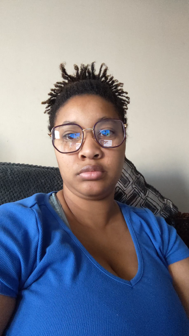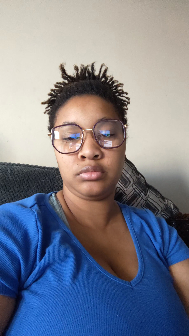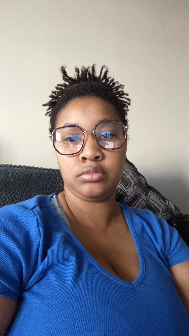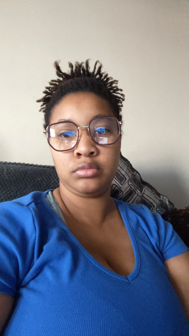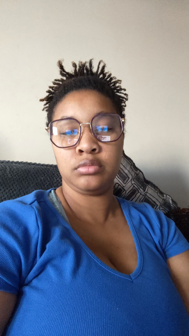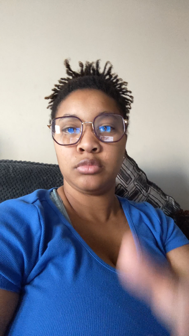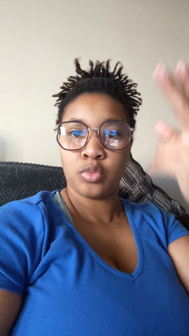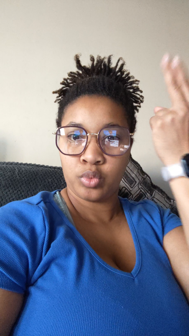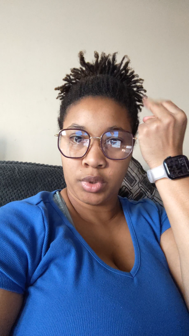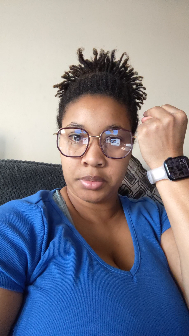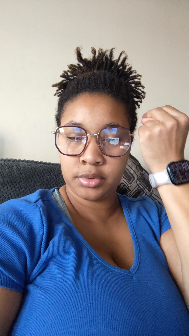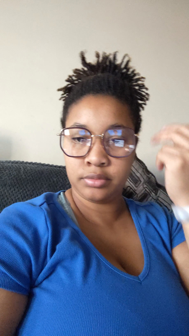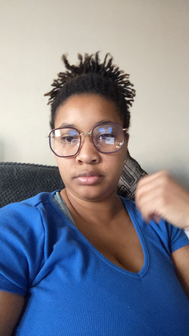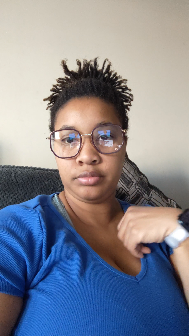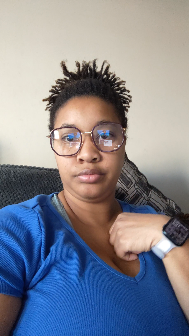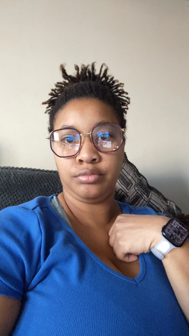bunny